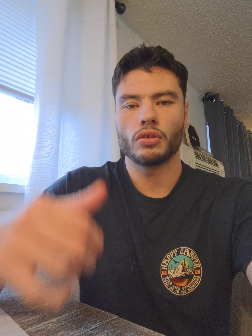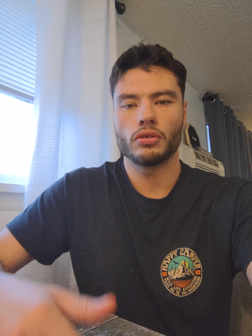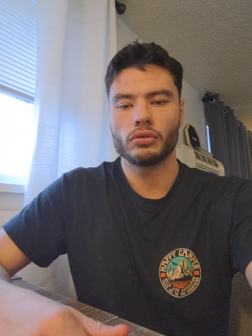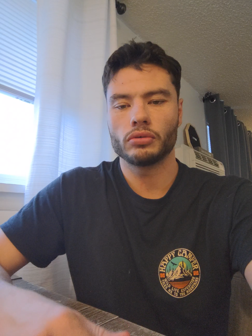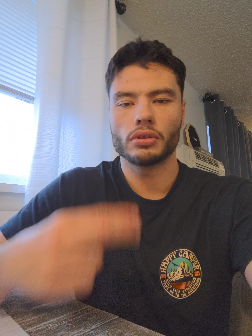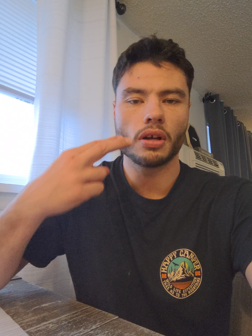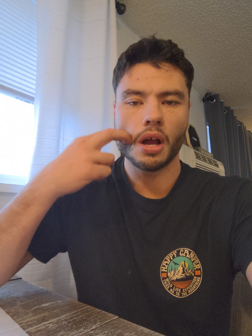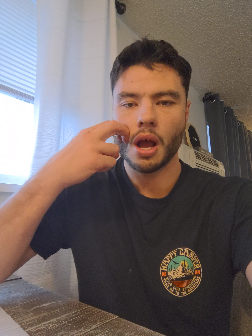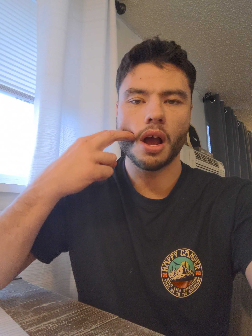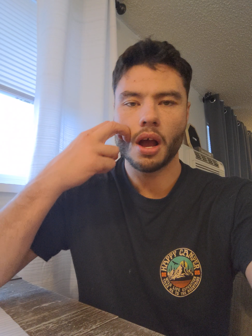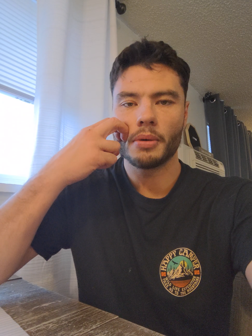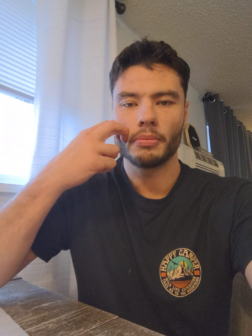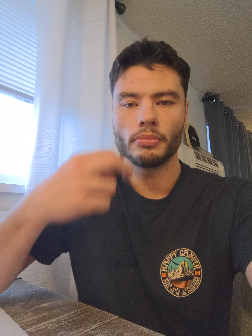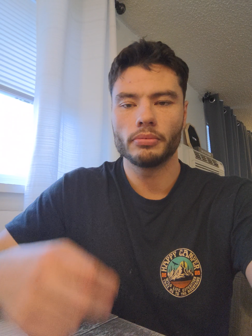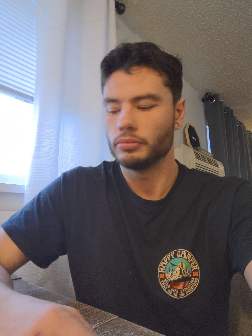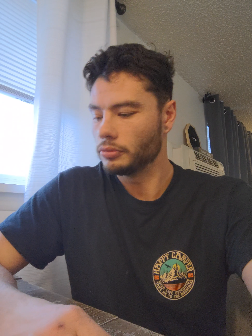gum